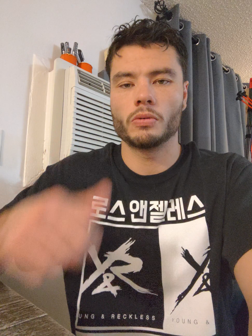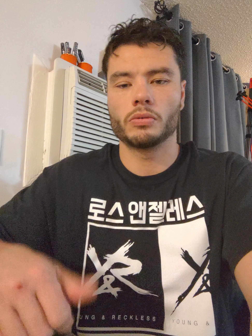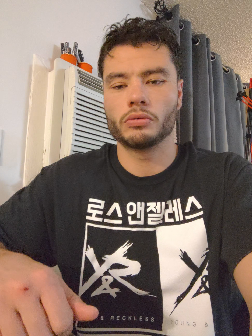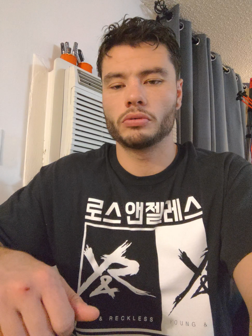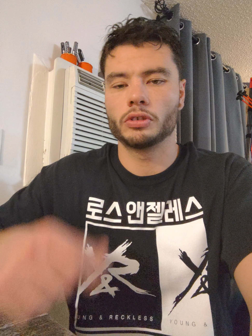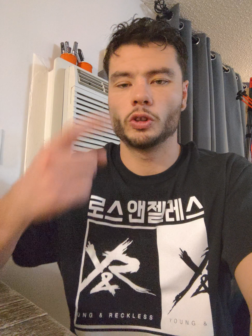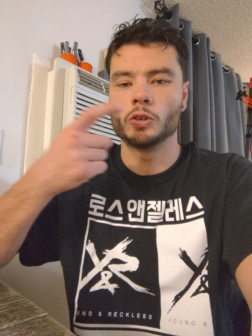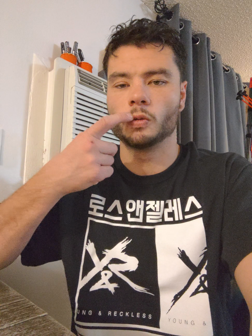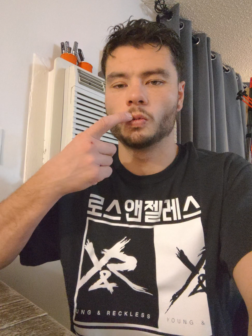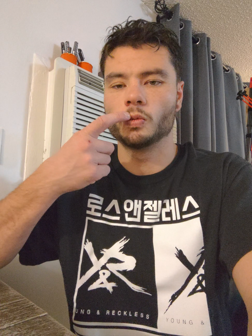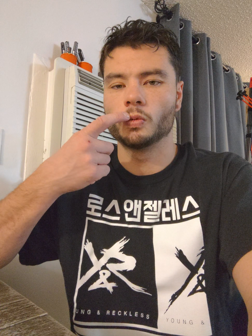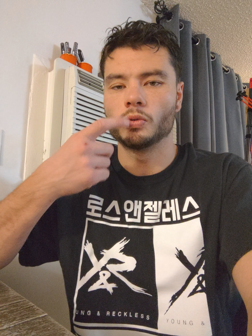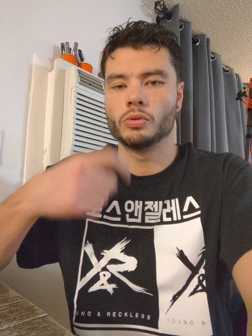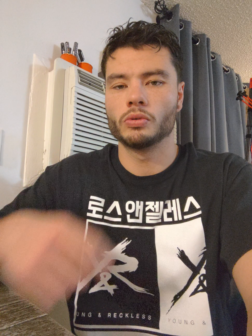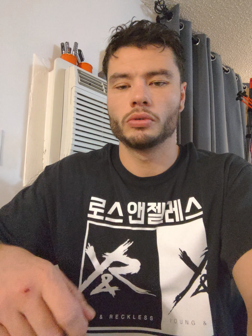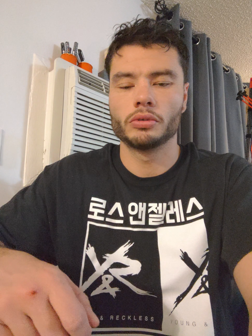tooth